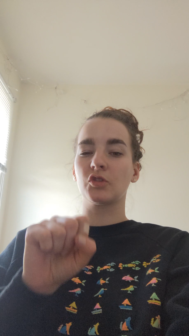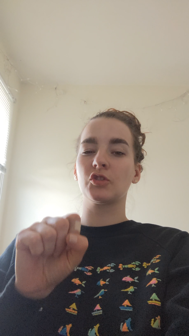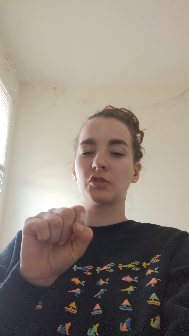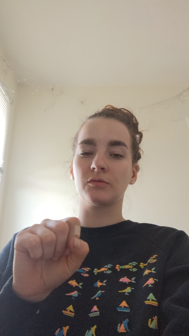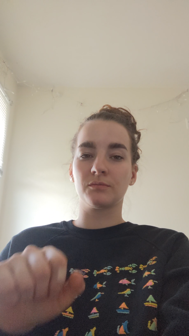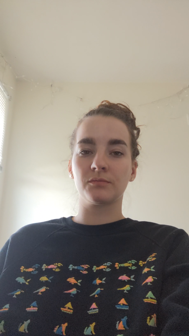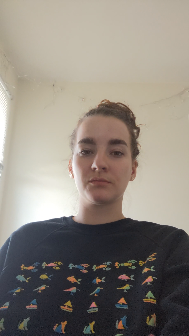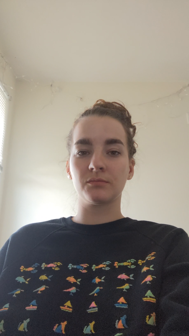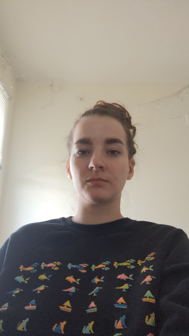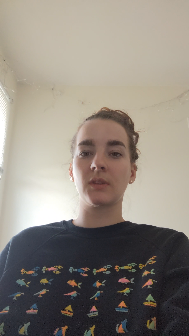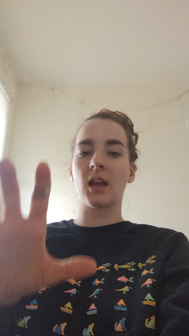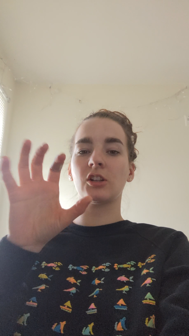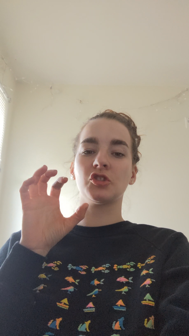catch